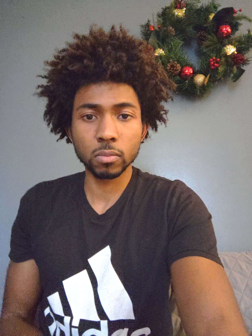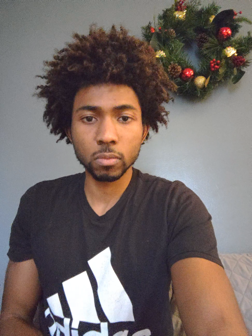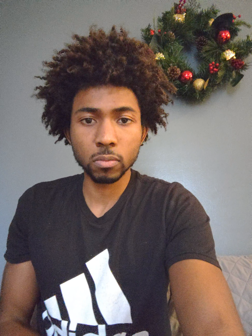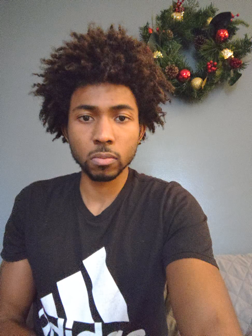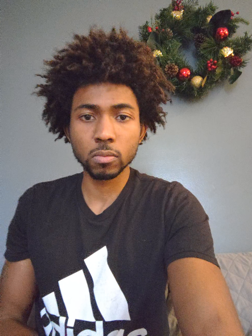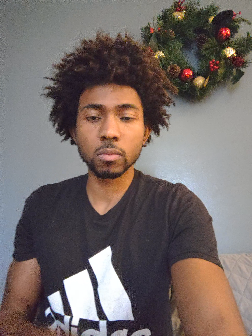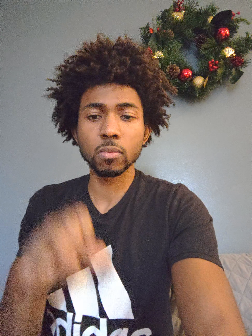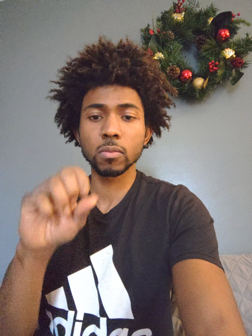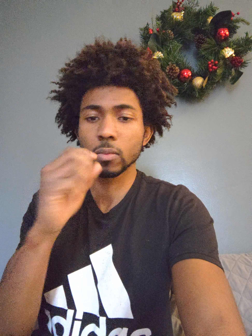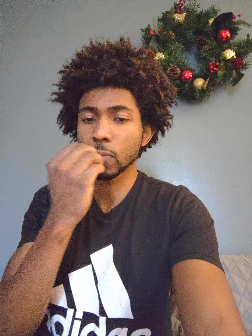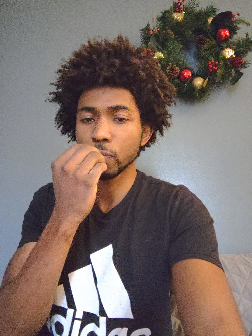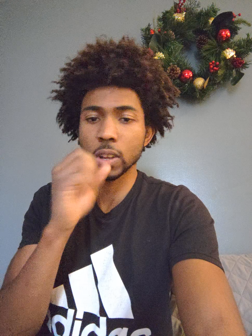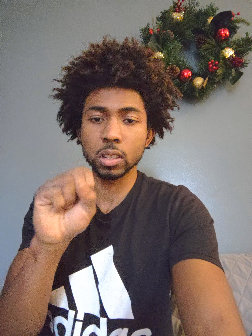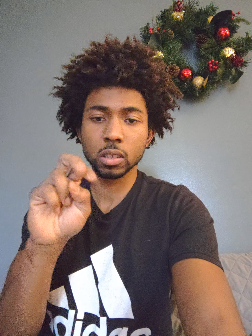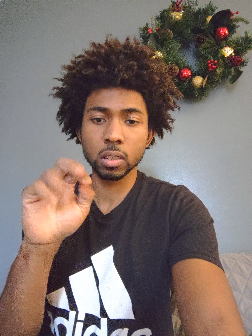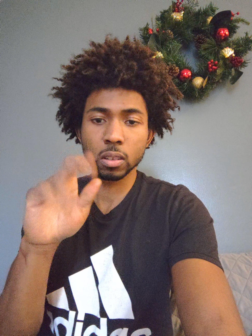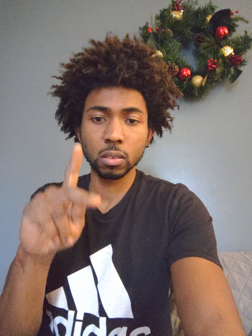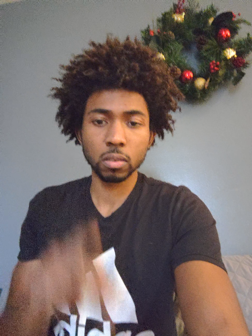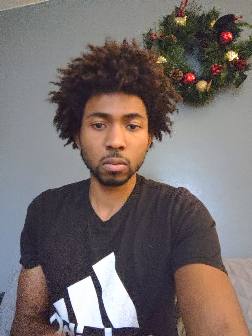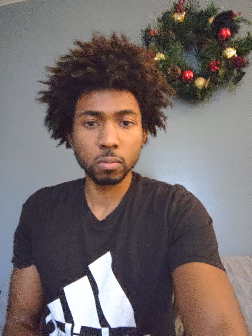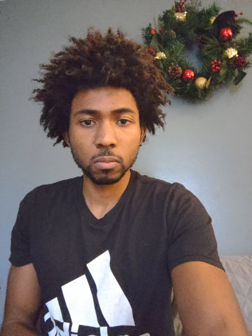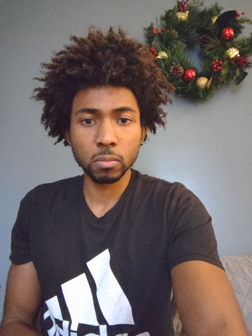snack